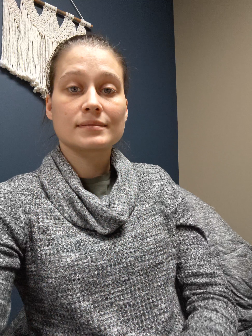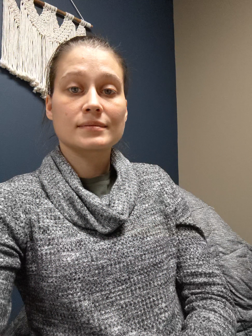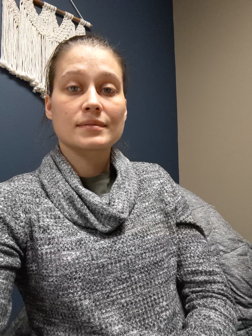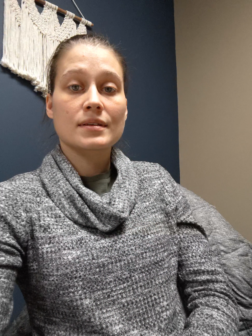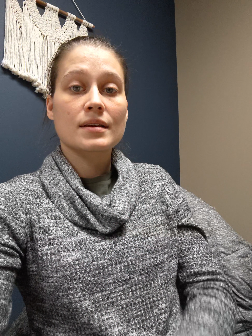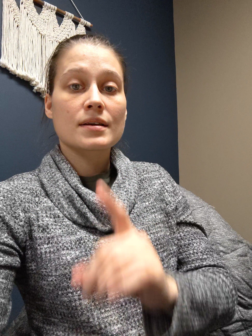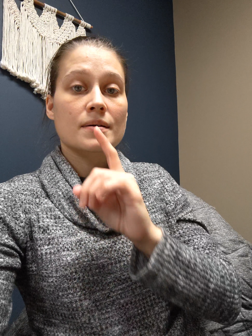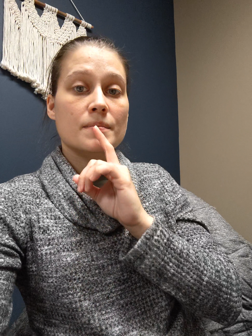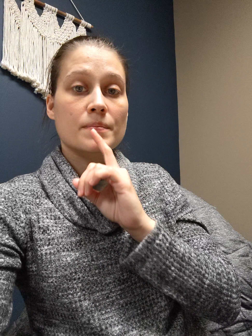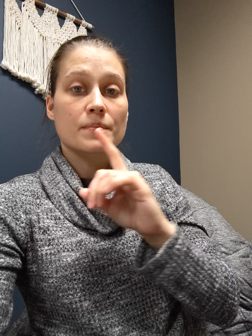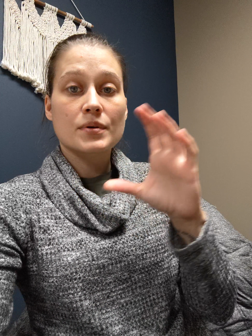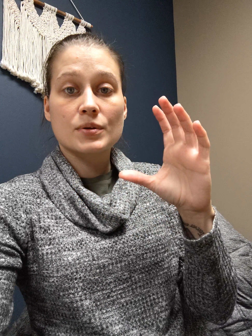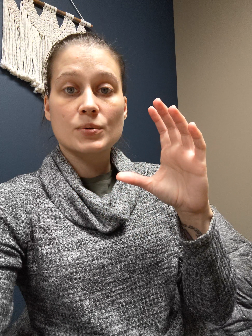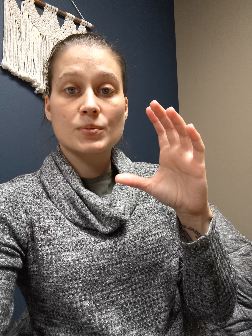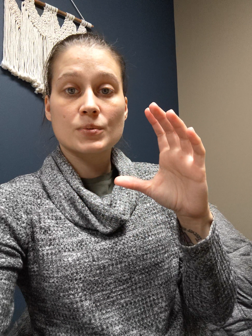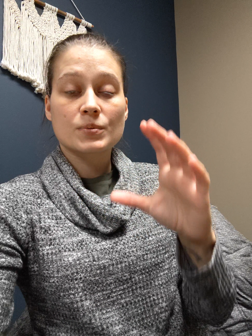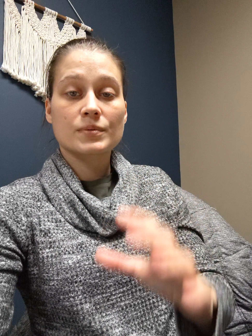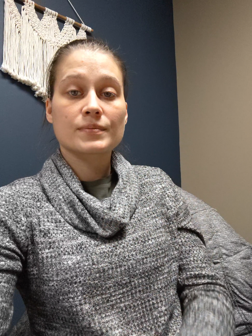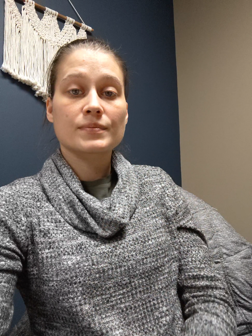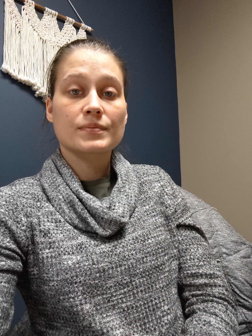balloon